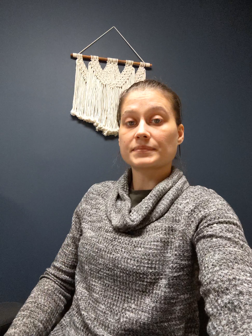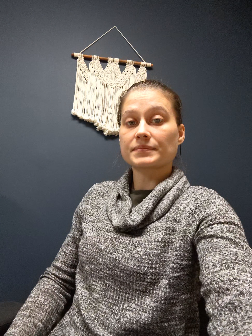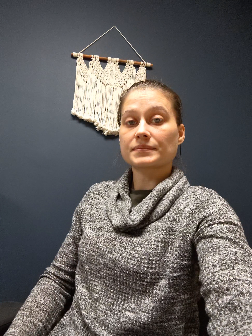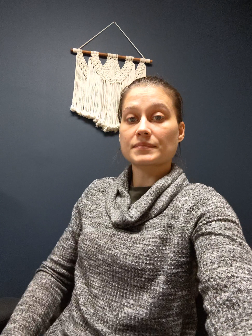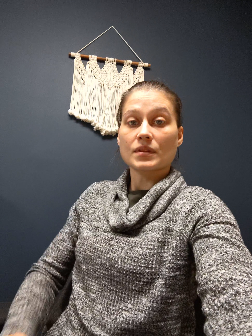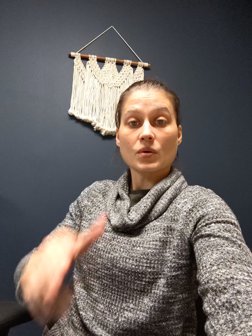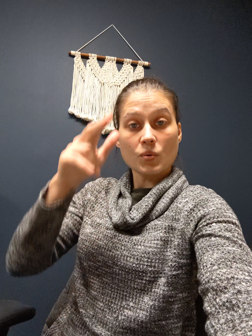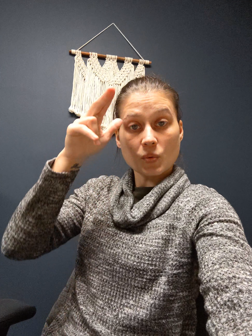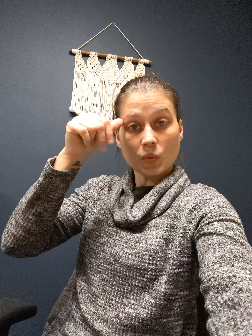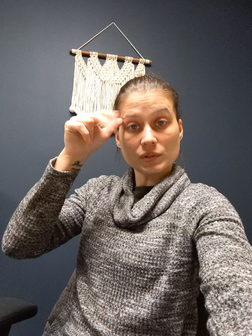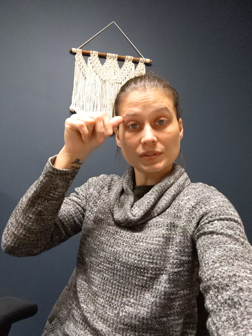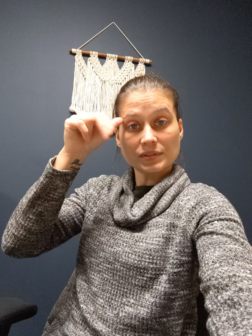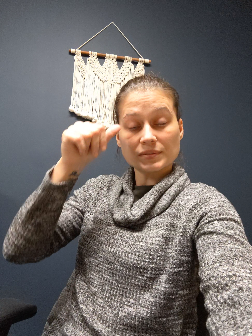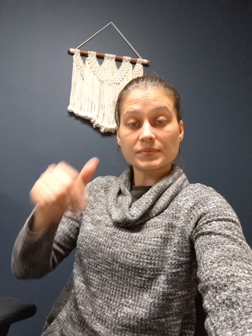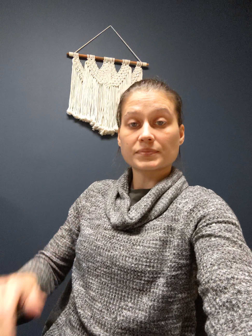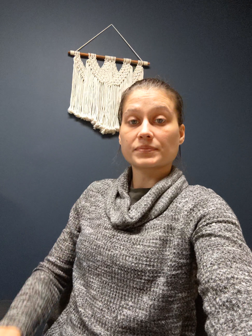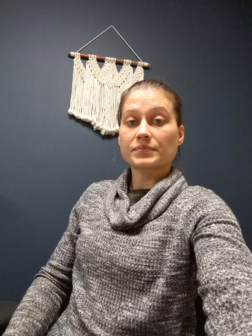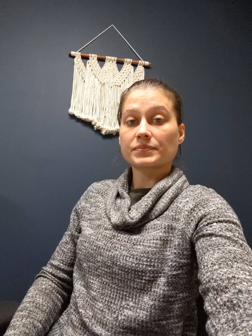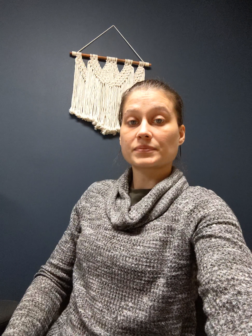horse